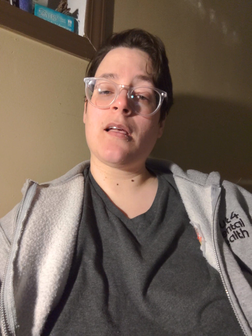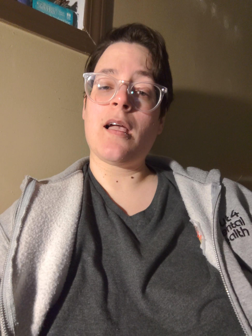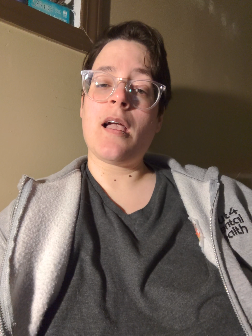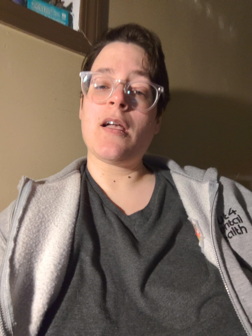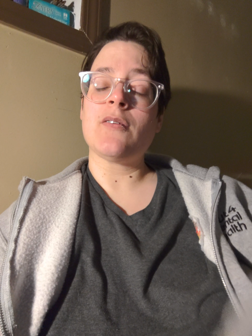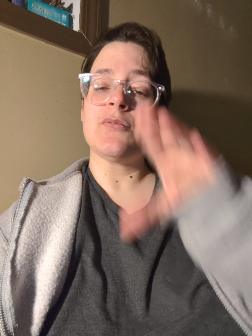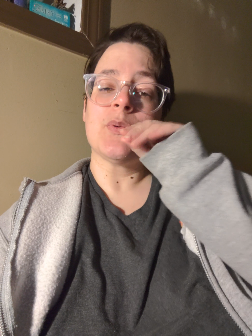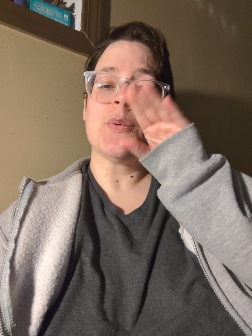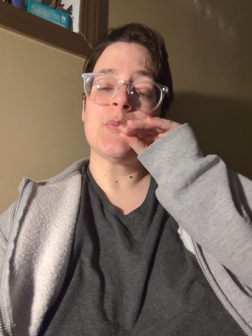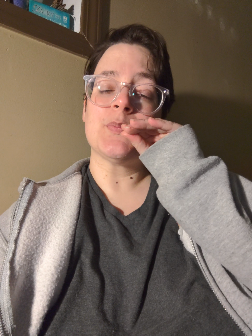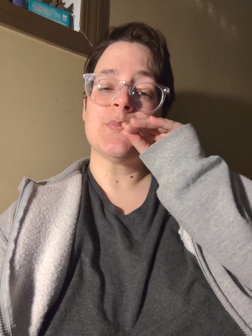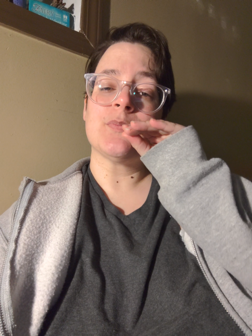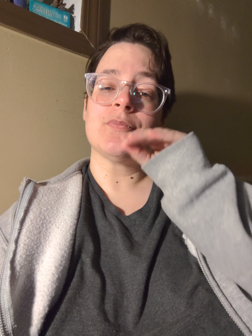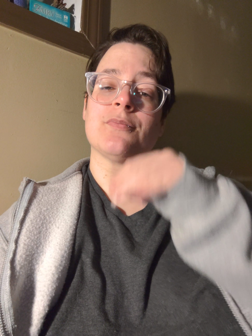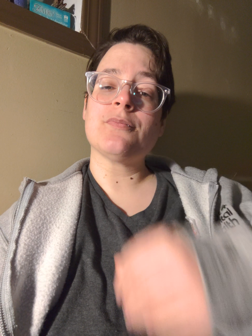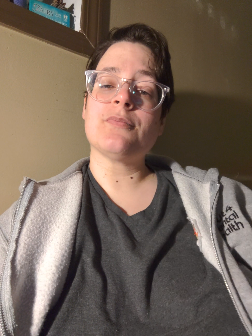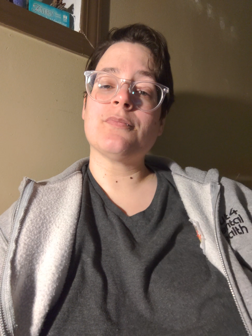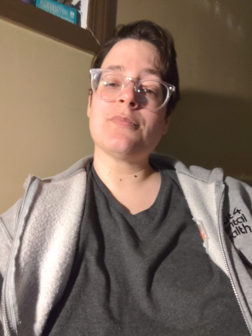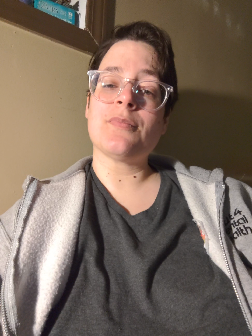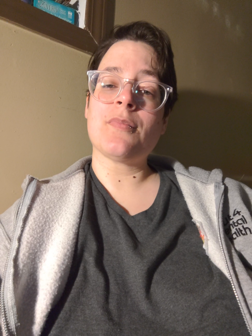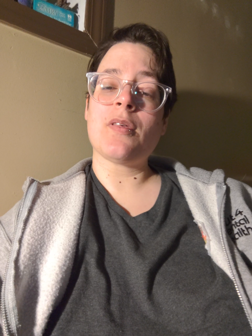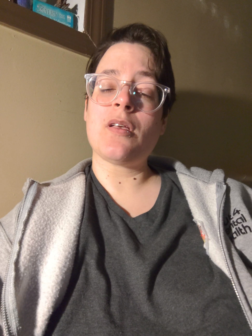goose